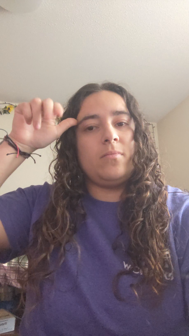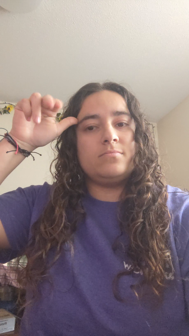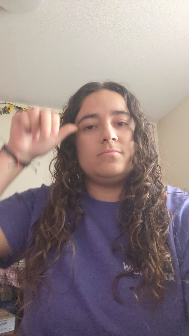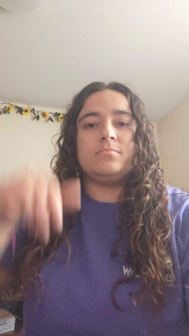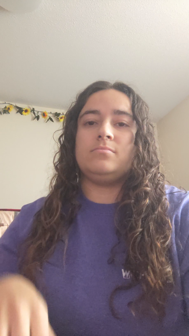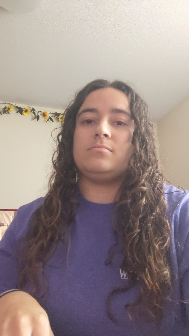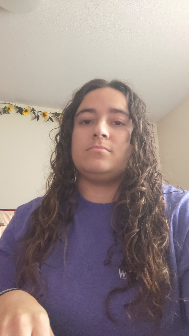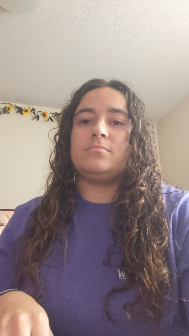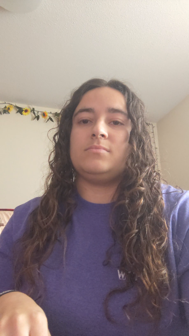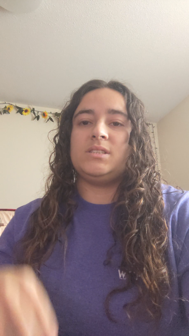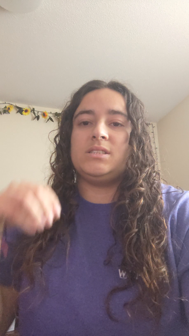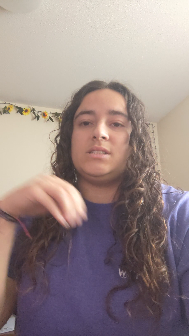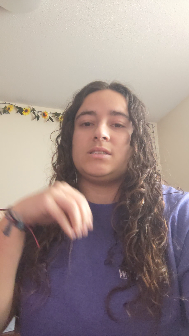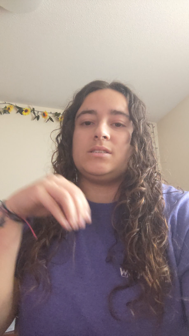inside